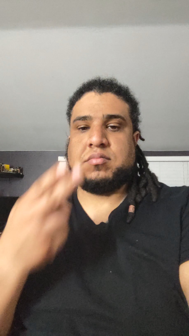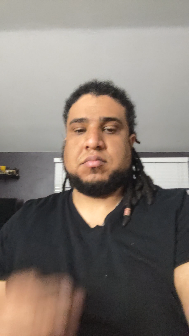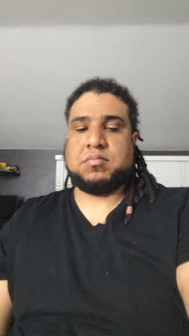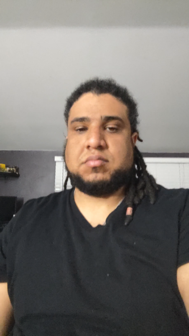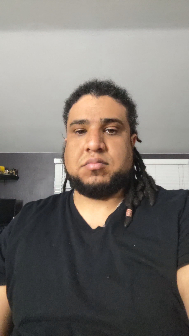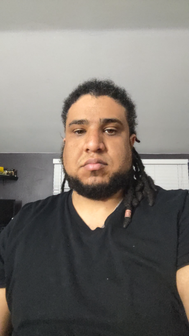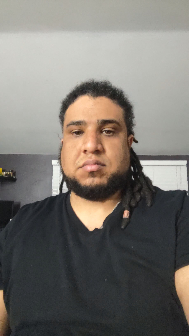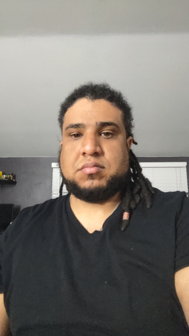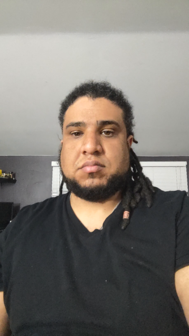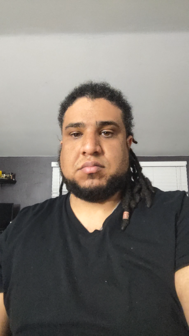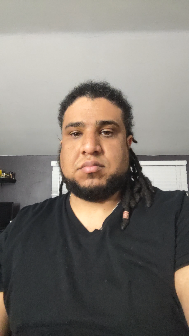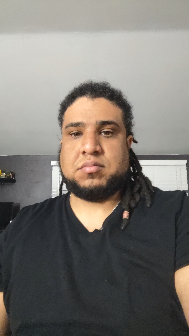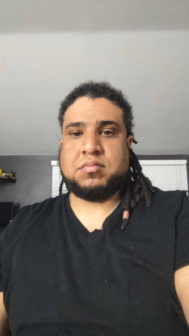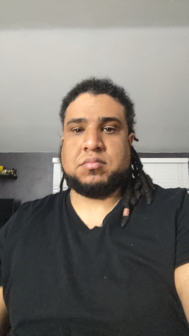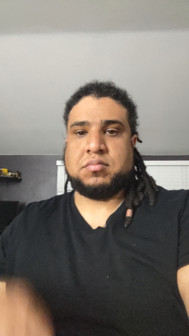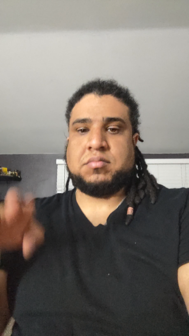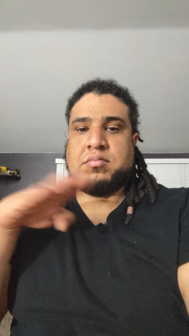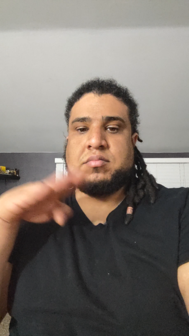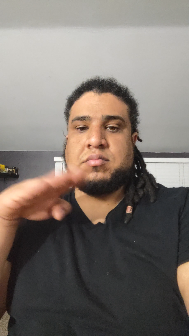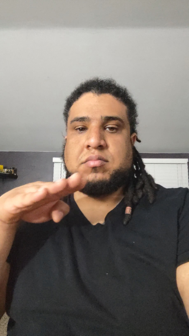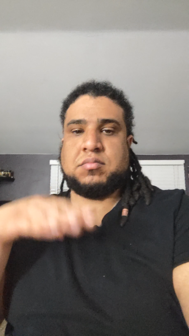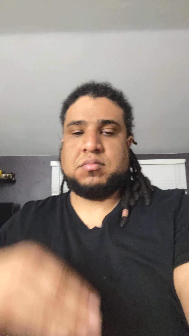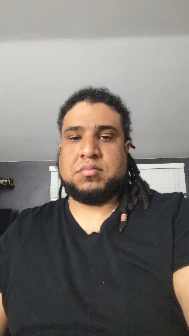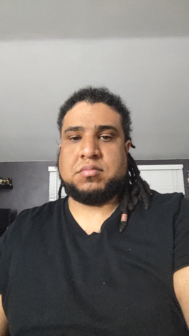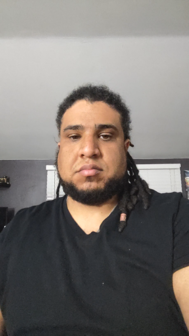boots